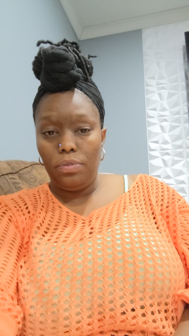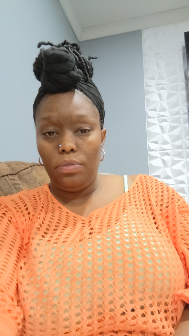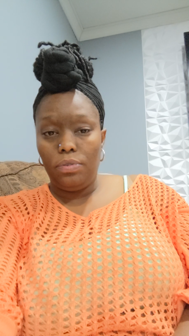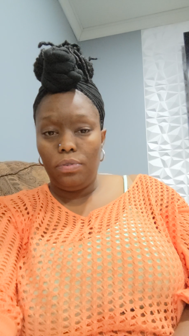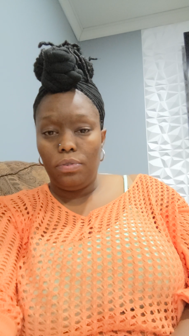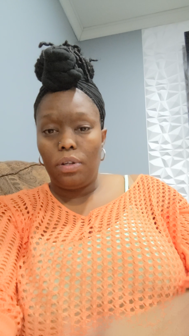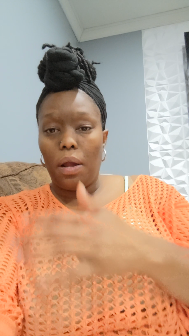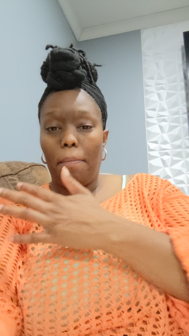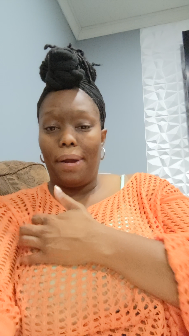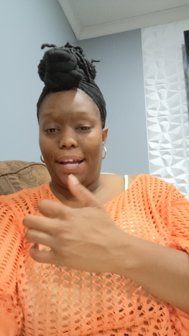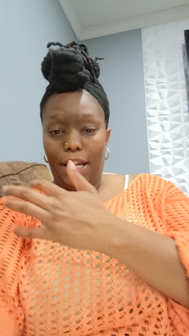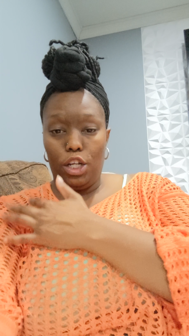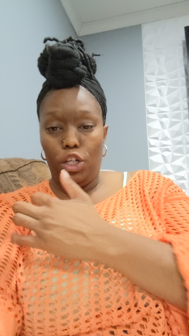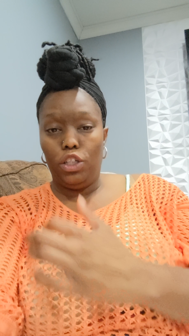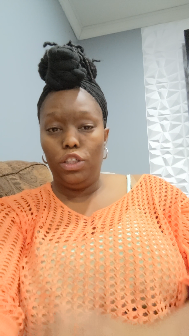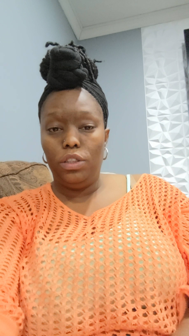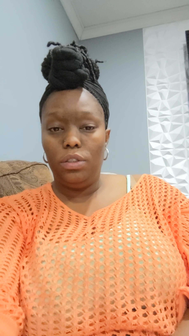bear